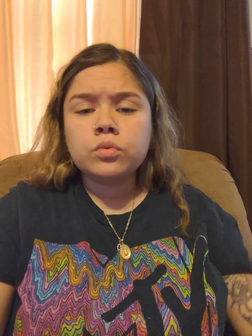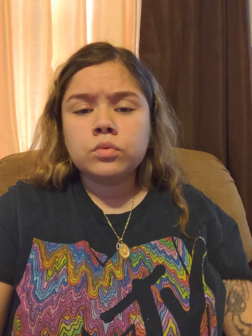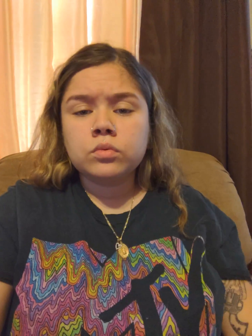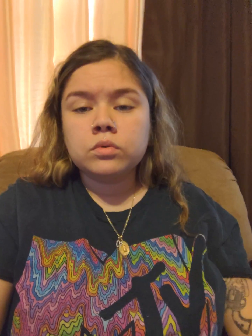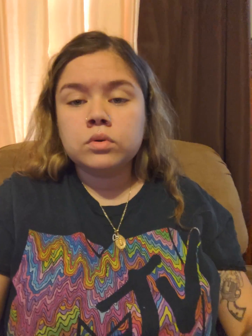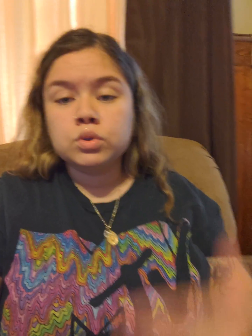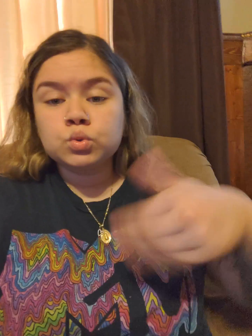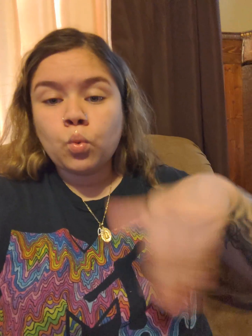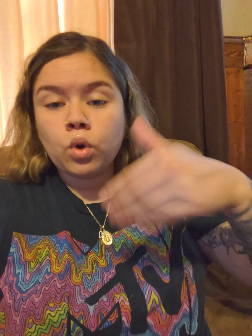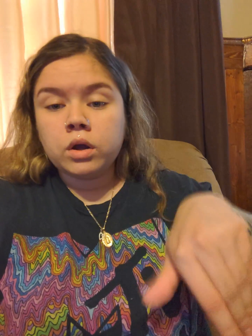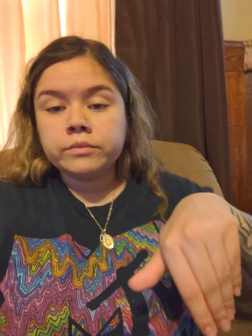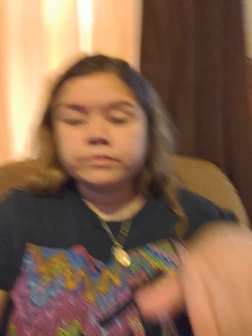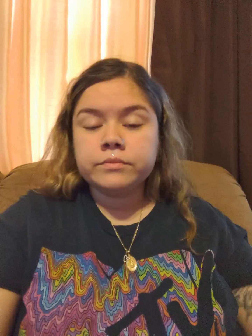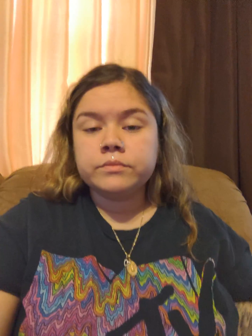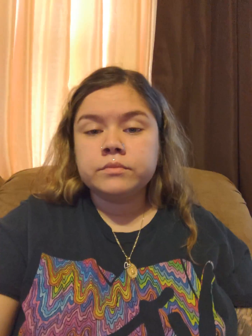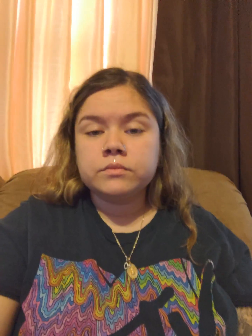shorts